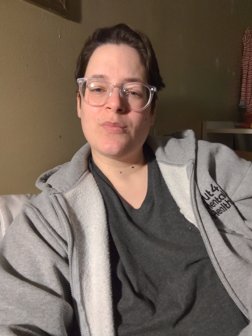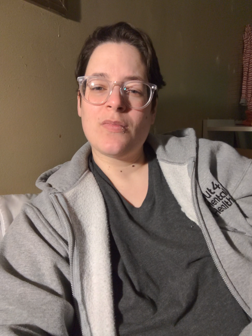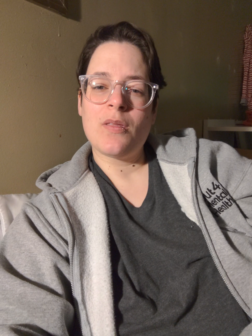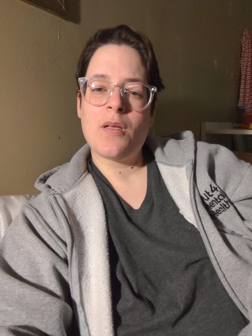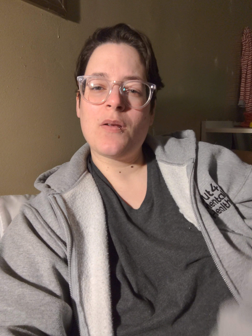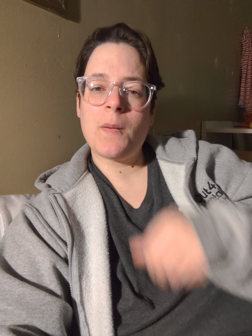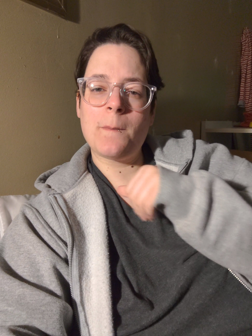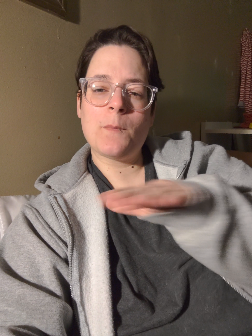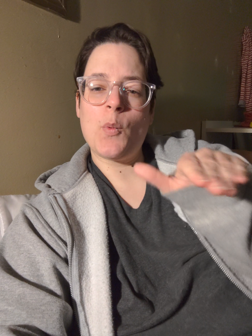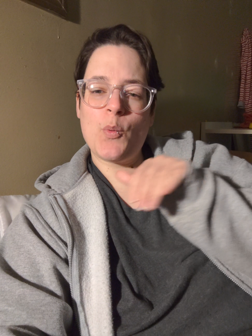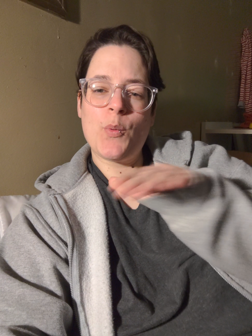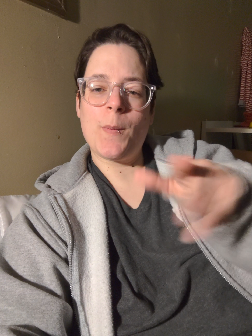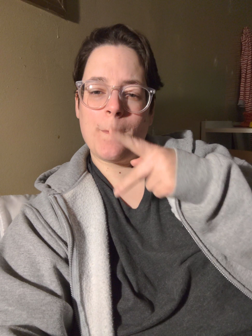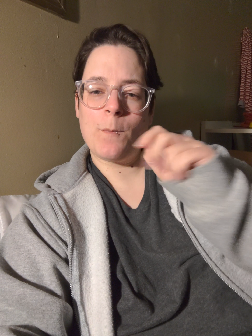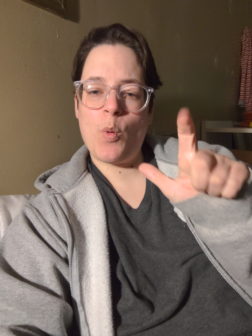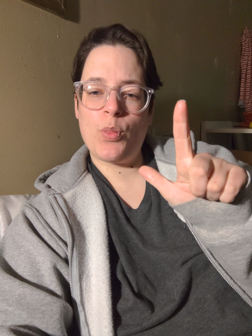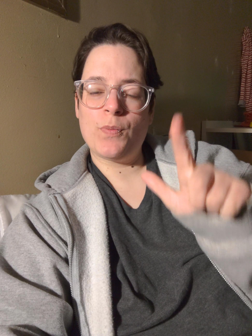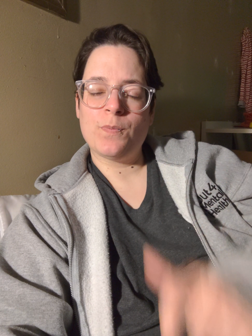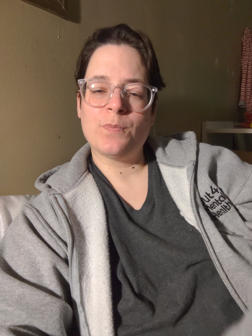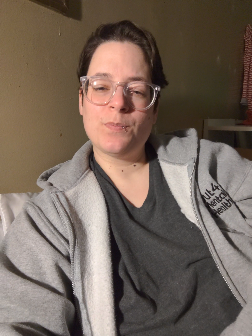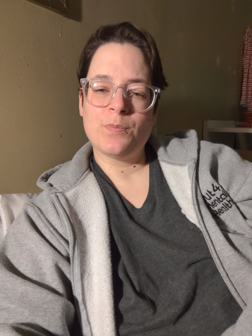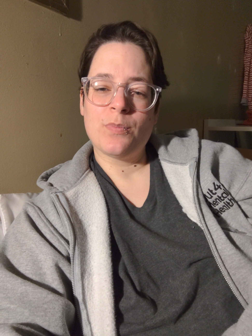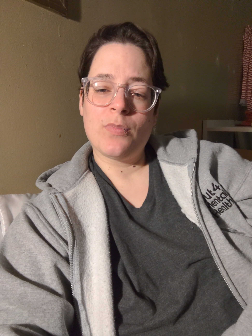pool